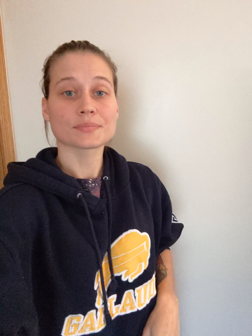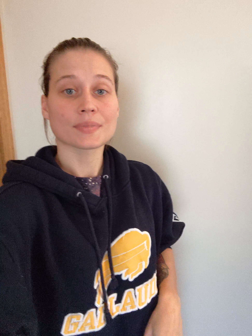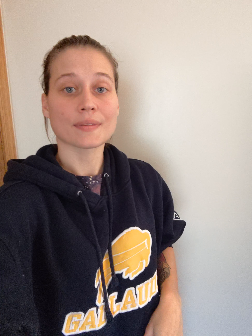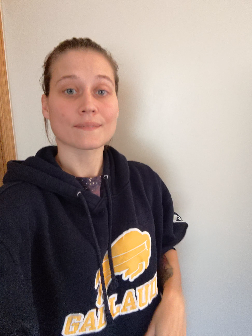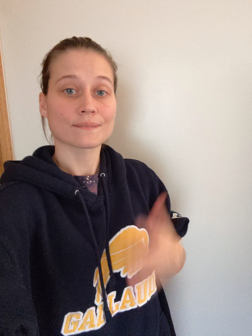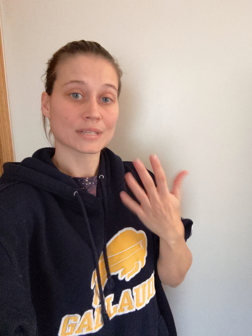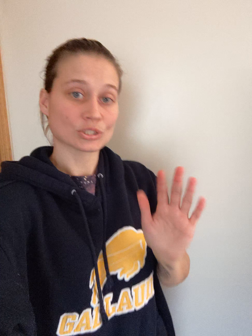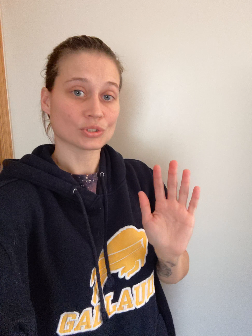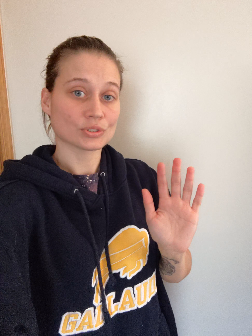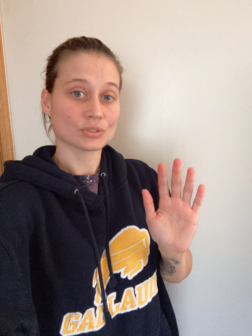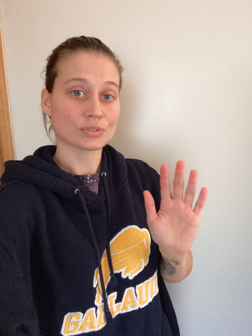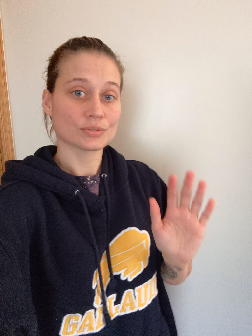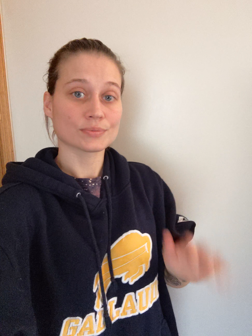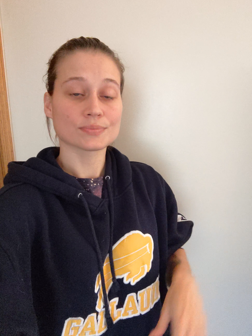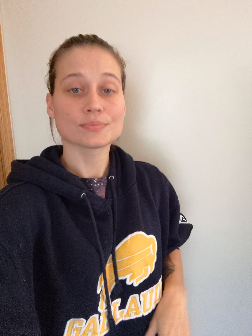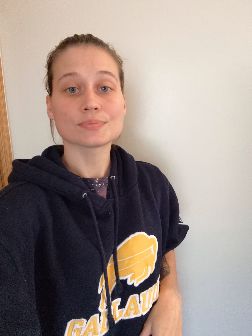finish